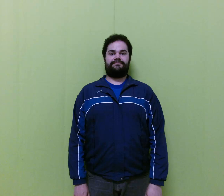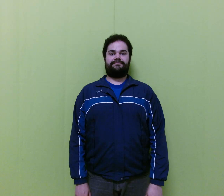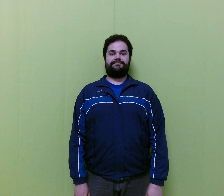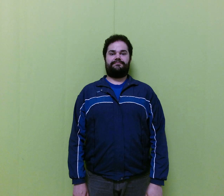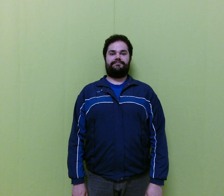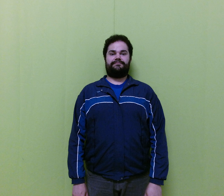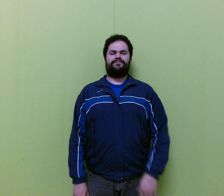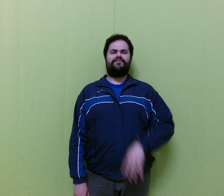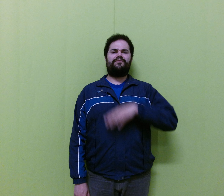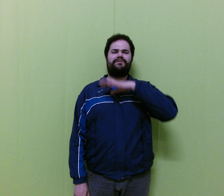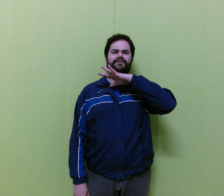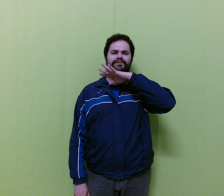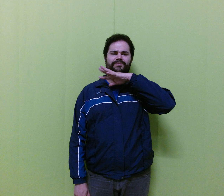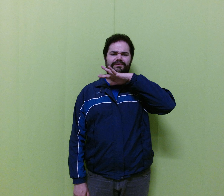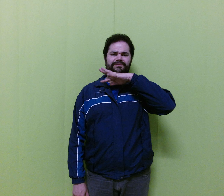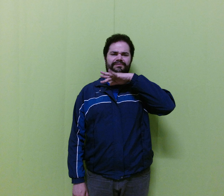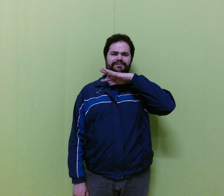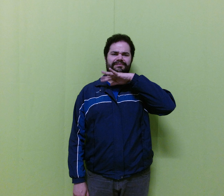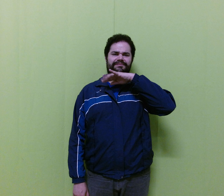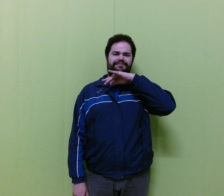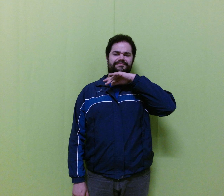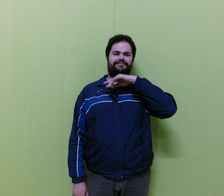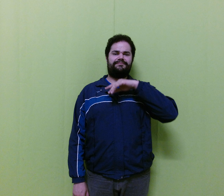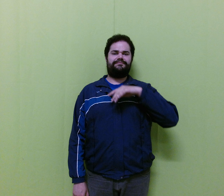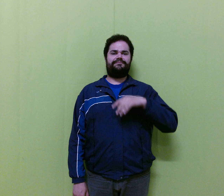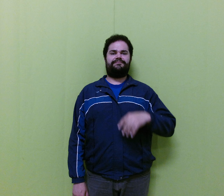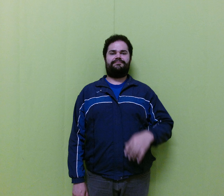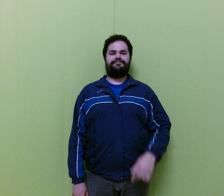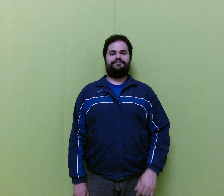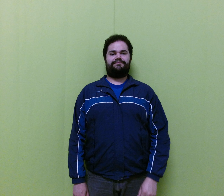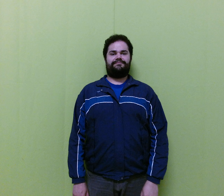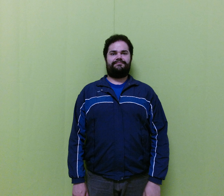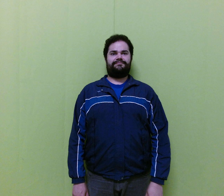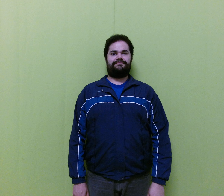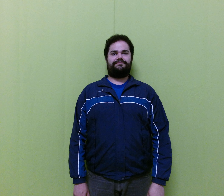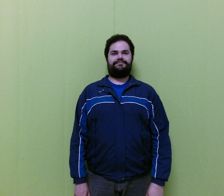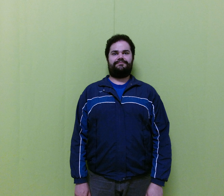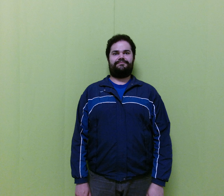ruim